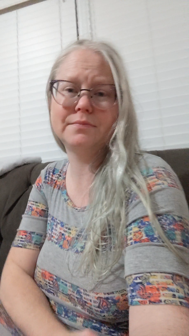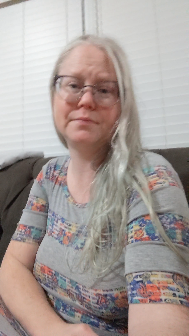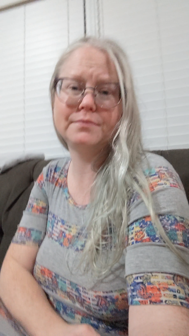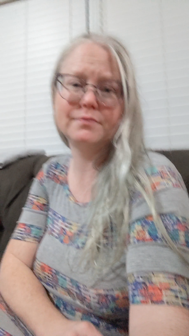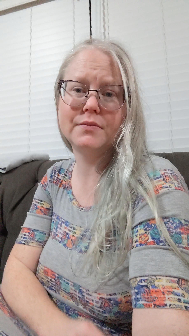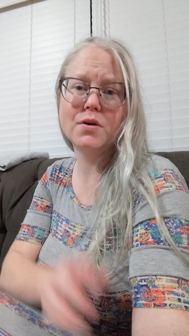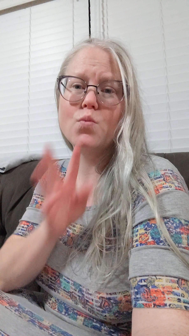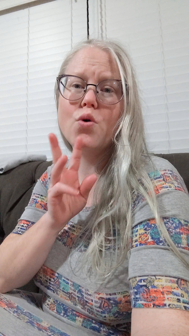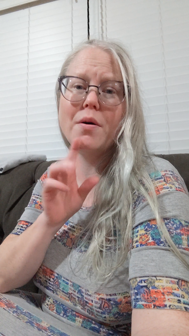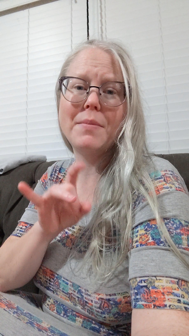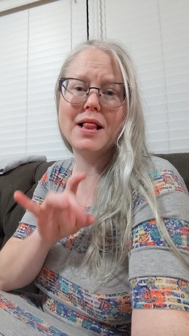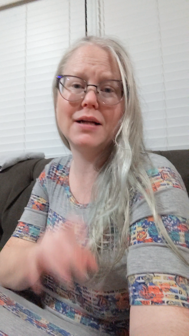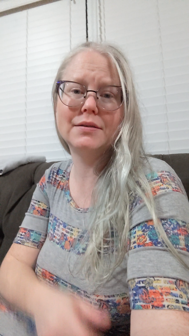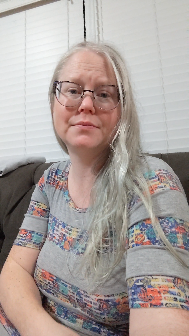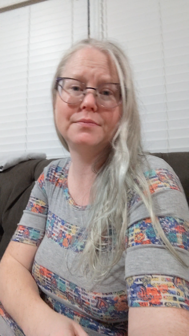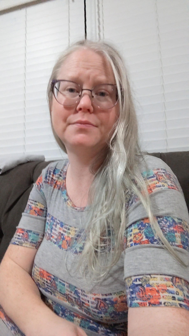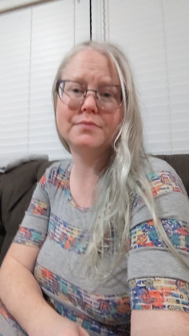melon